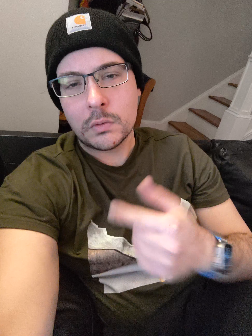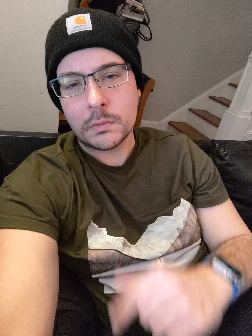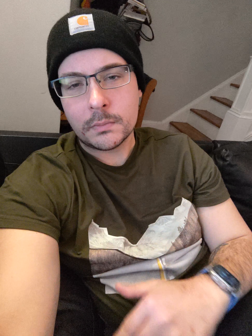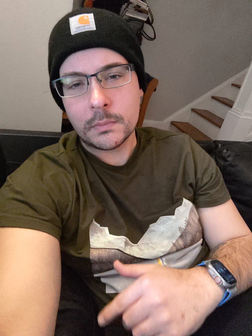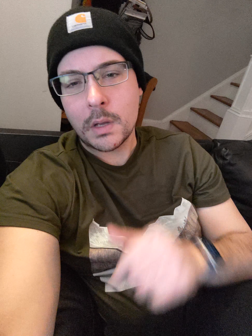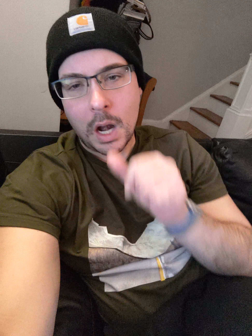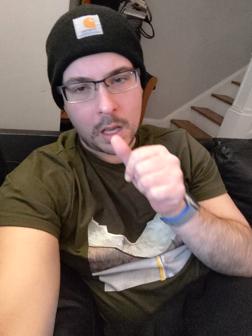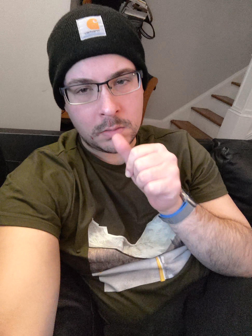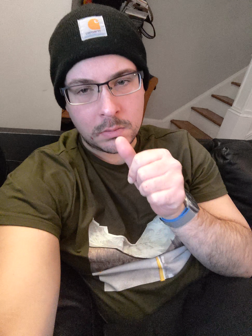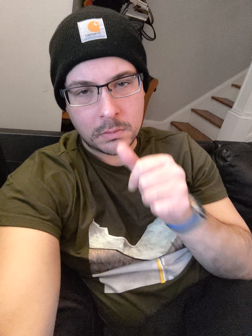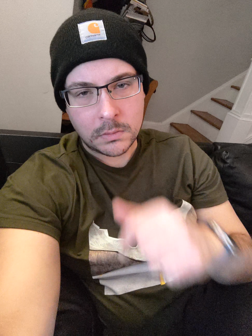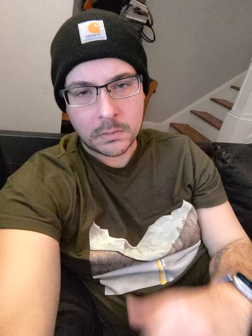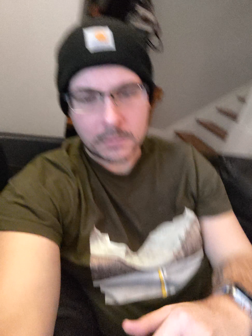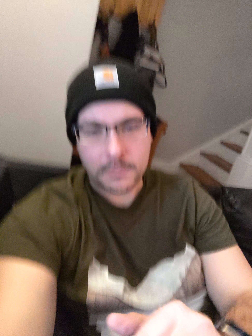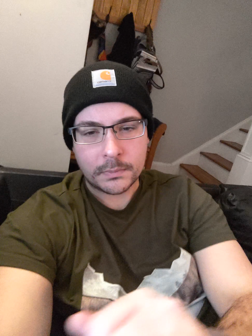nuts